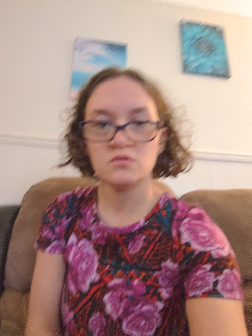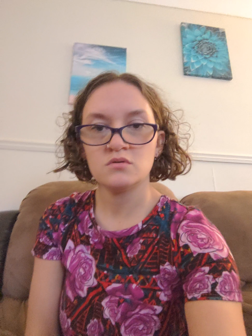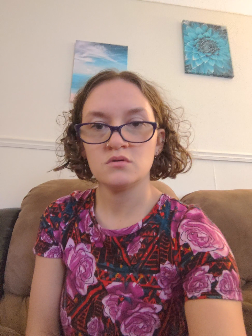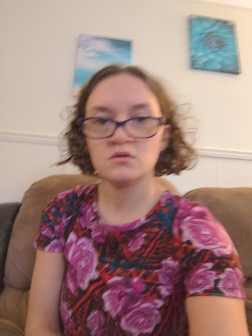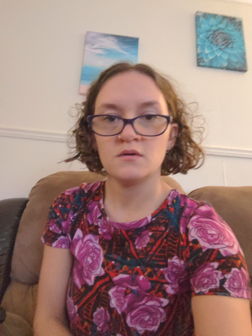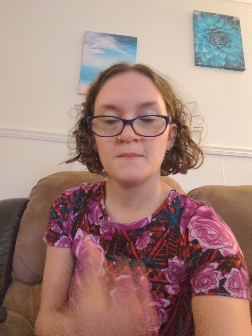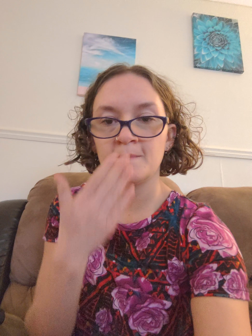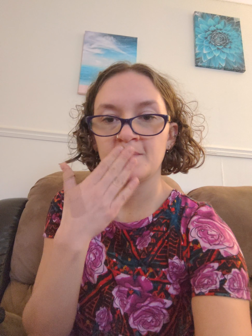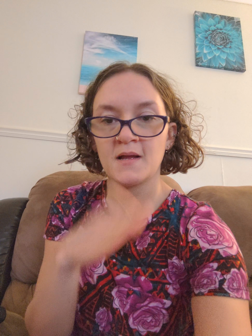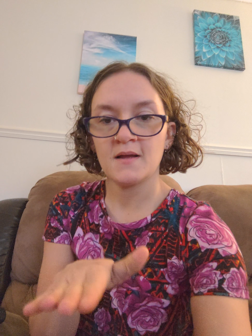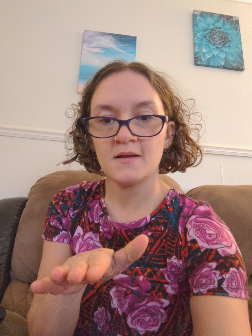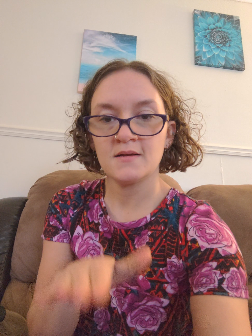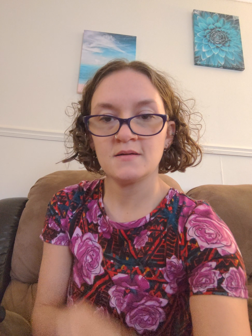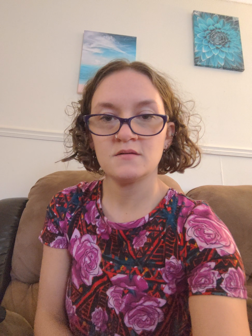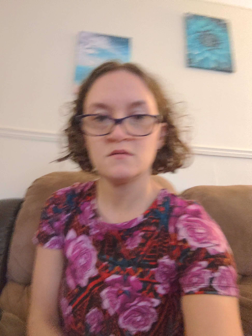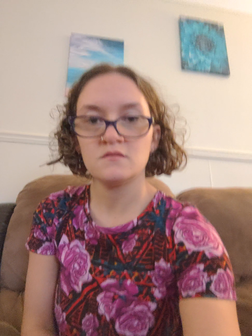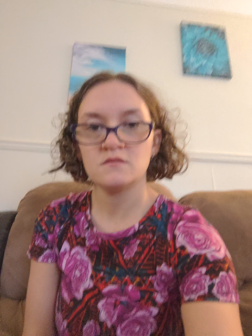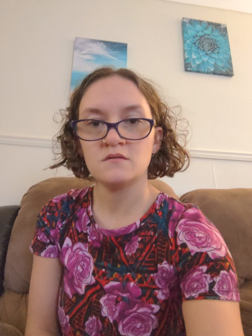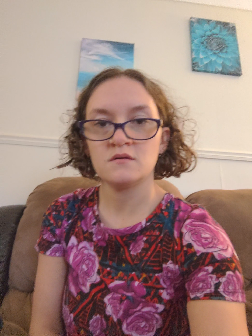bad